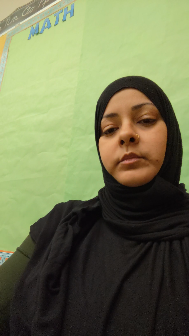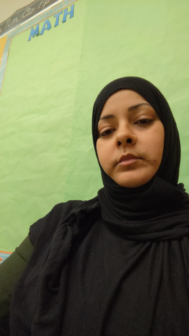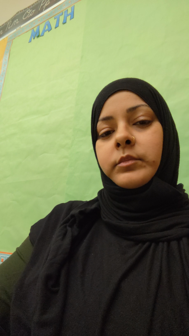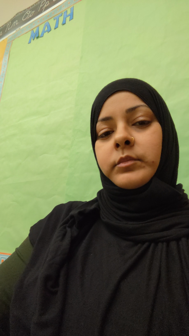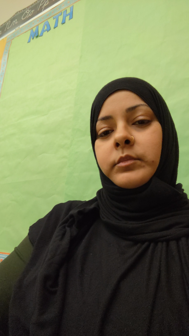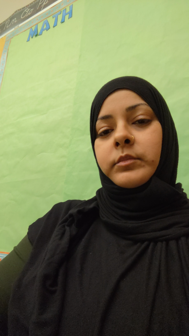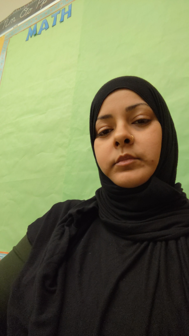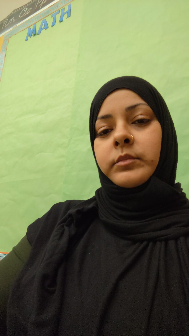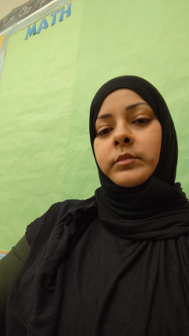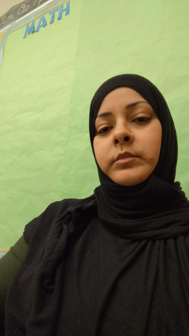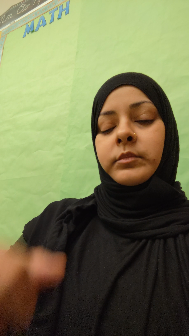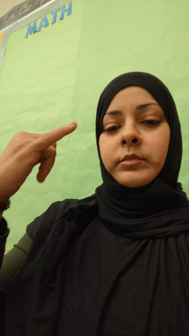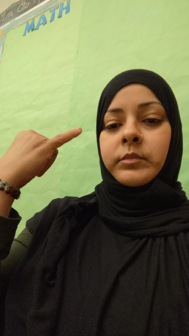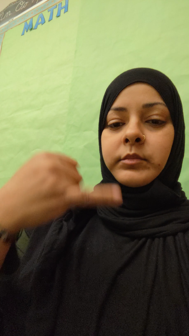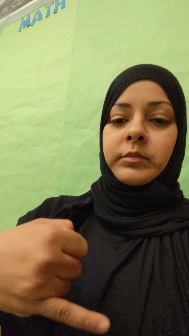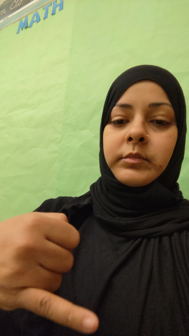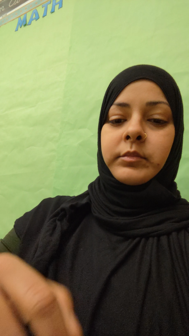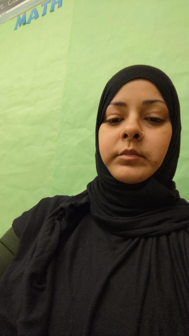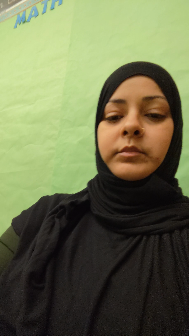last